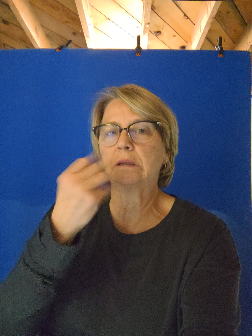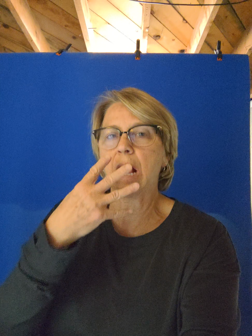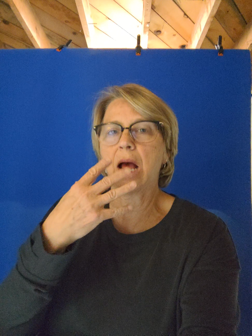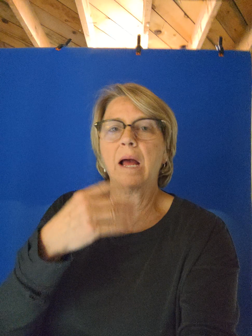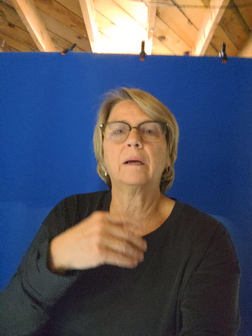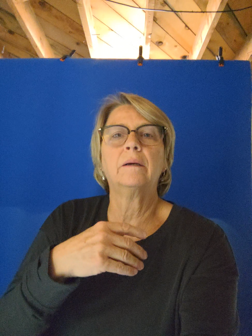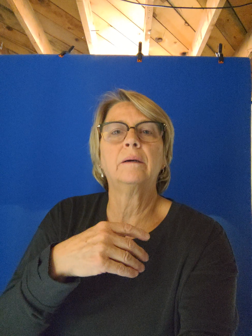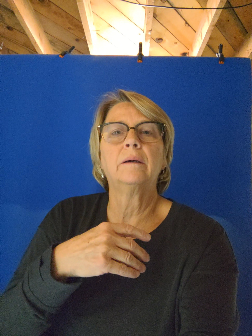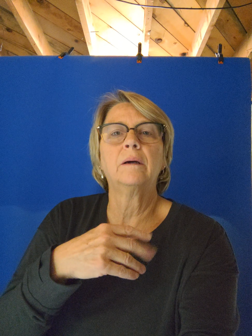snack